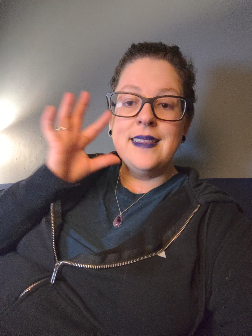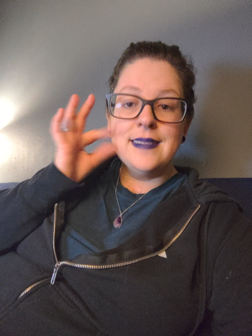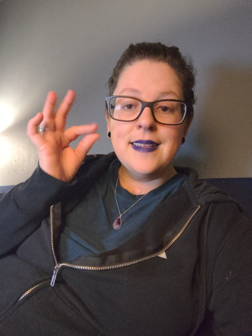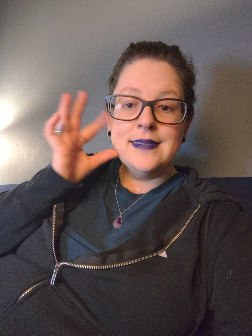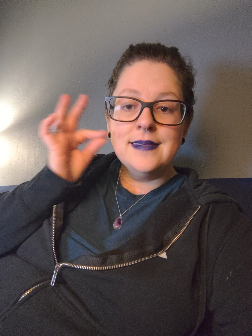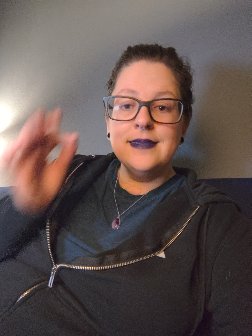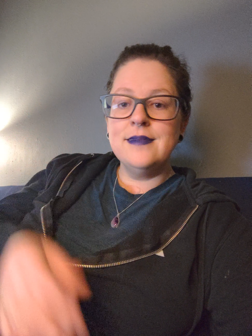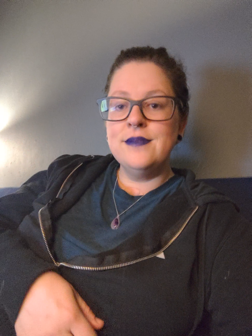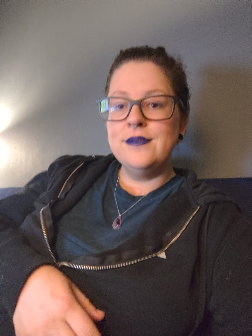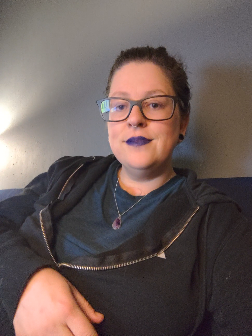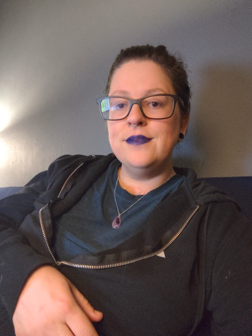cat